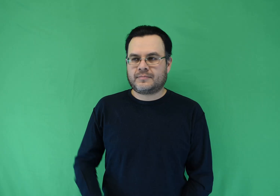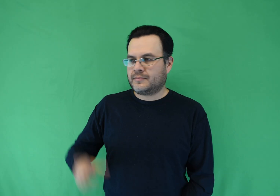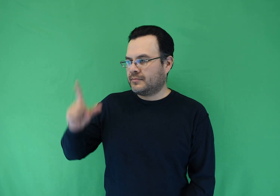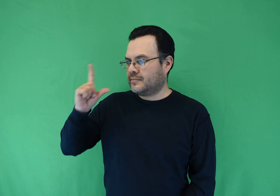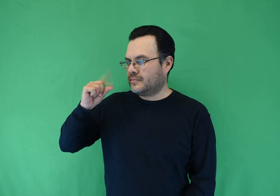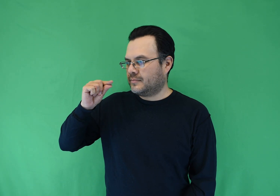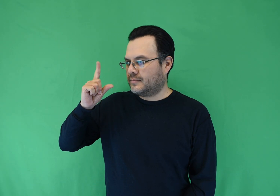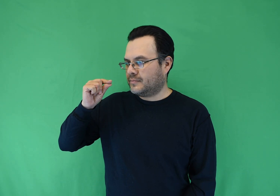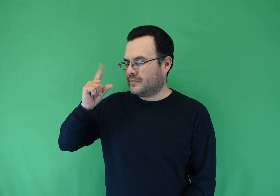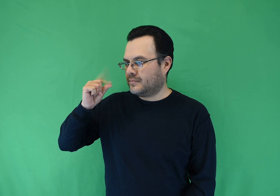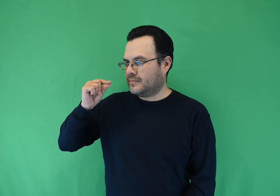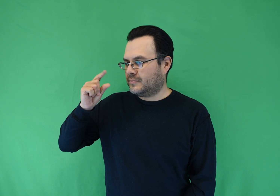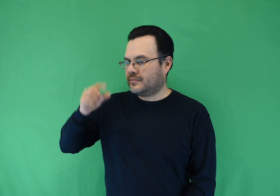policía